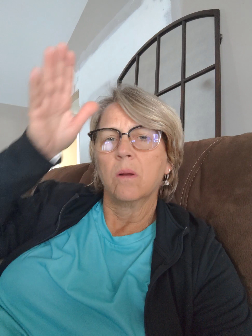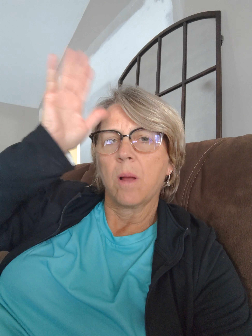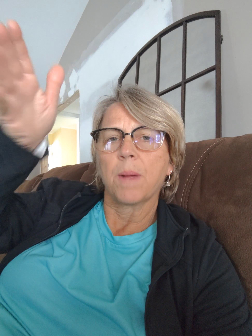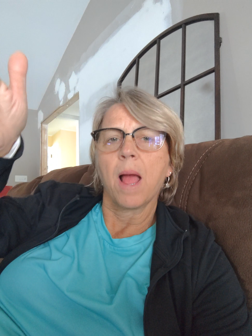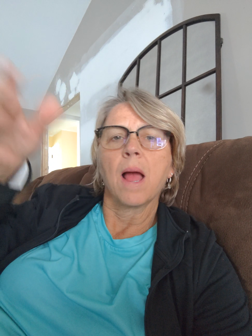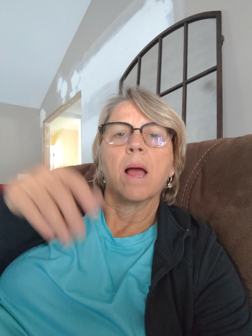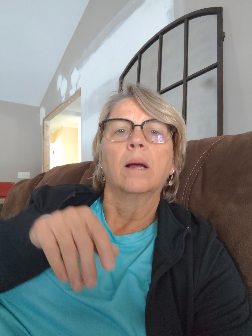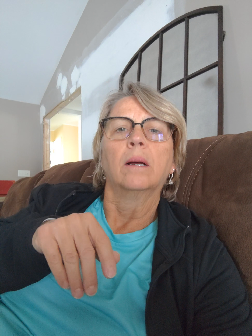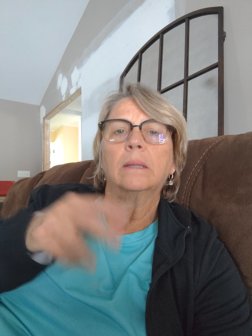grandpa